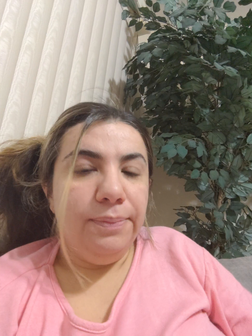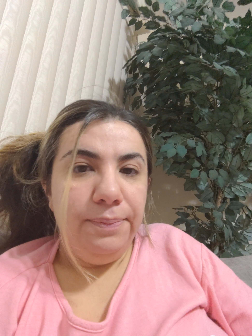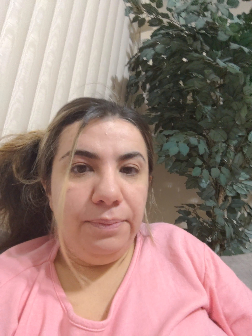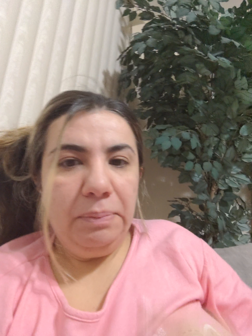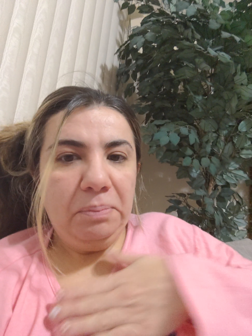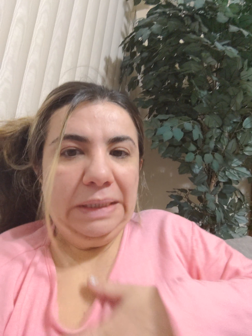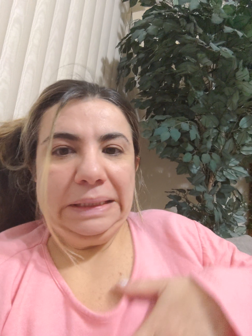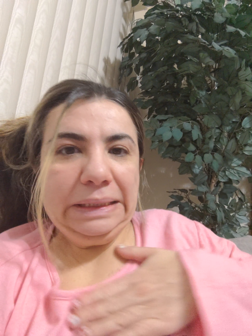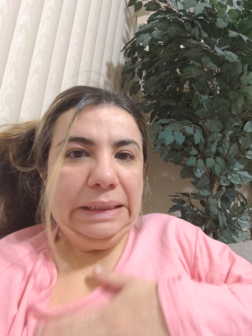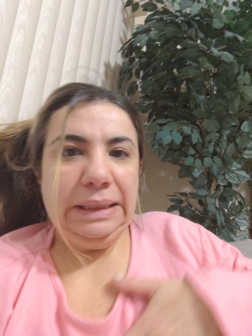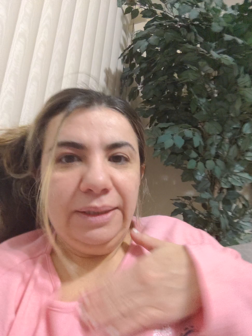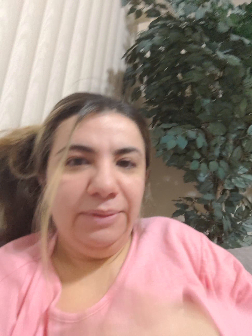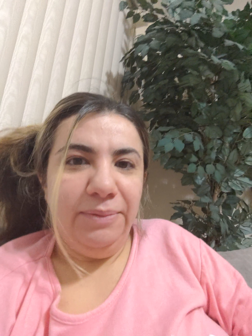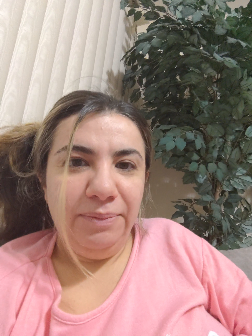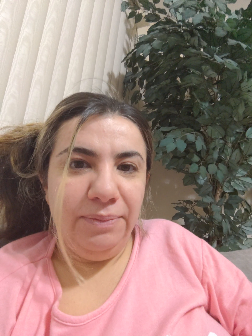please